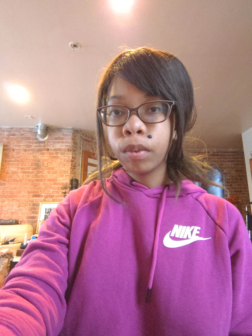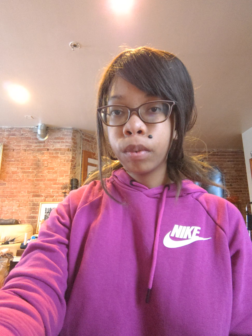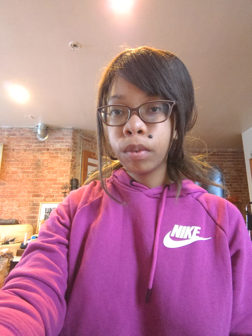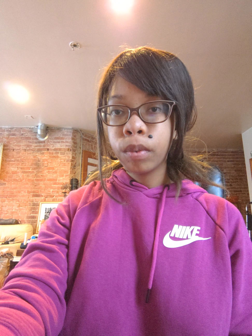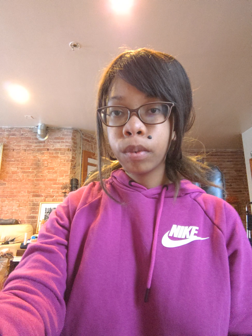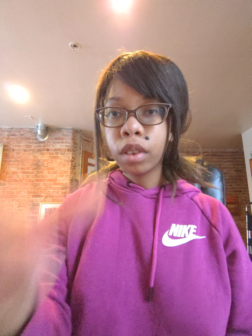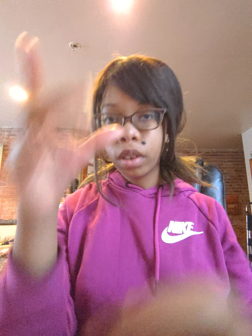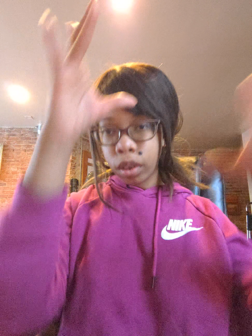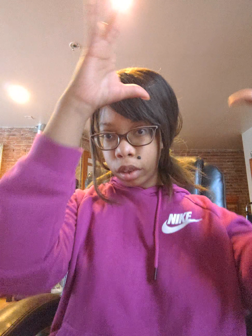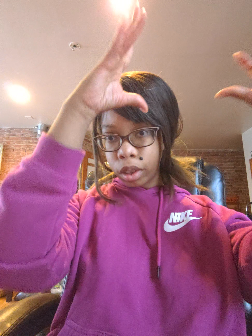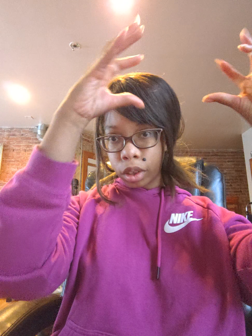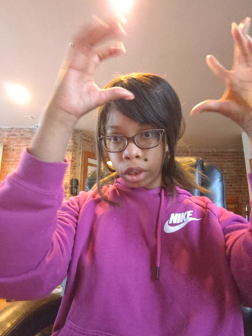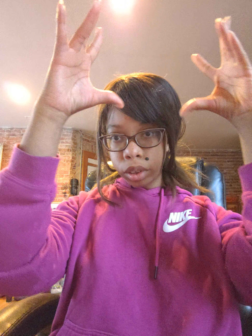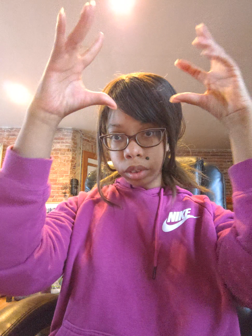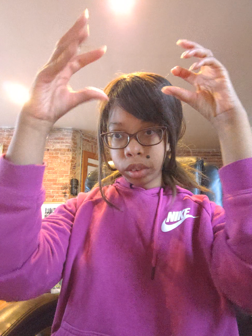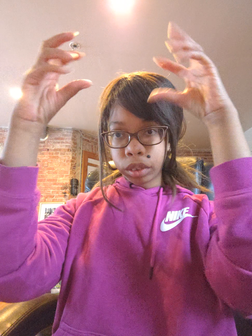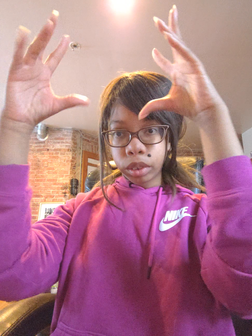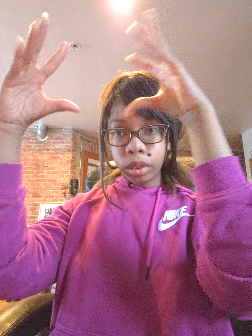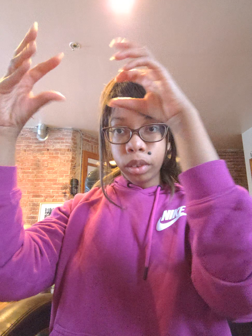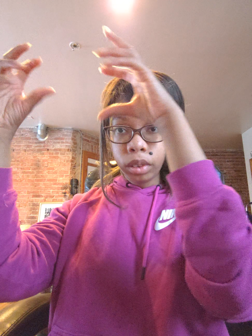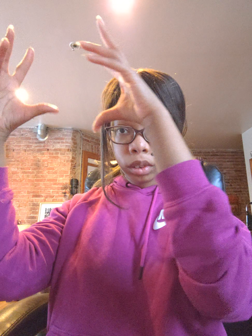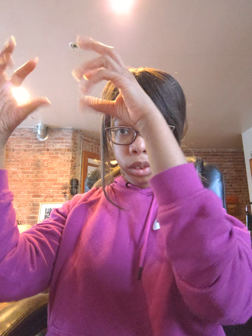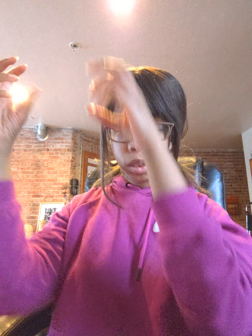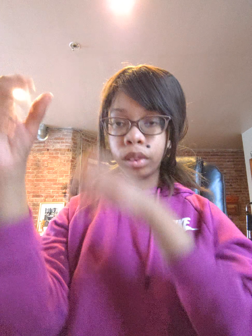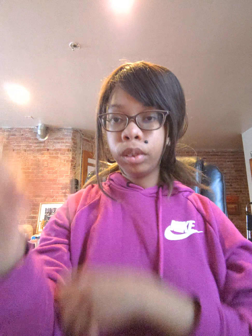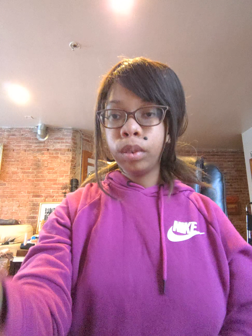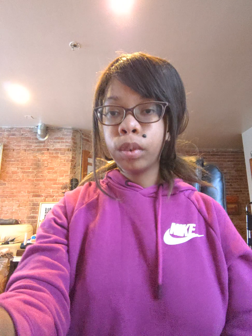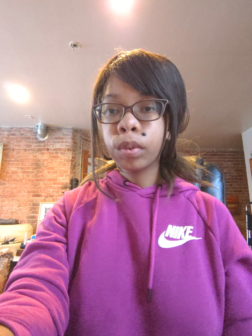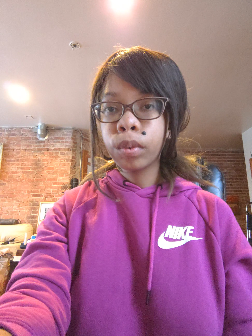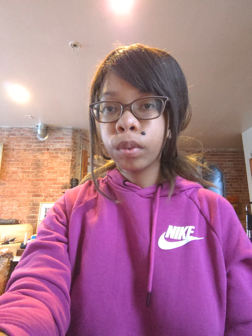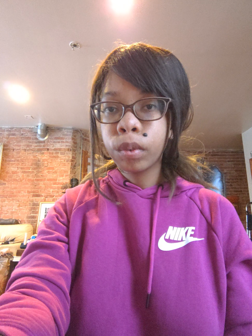cloud